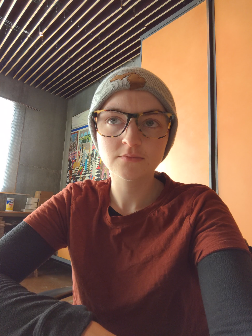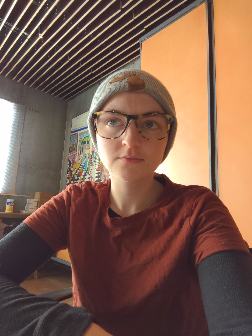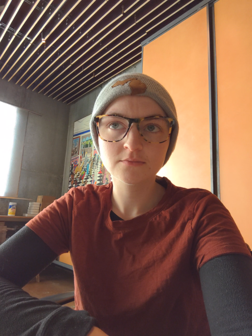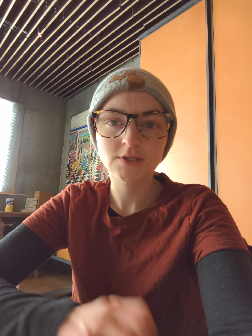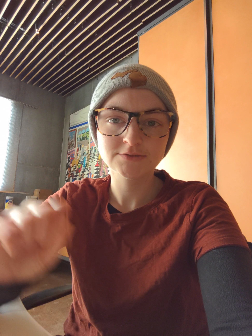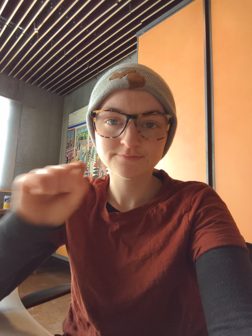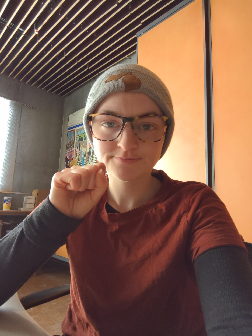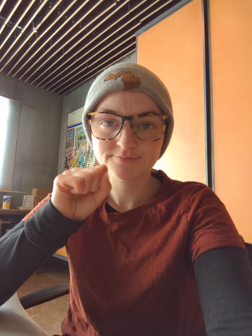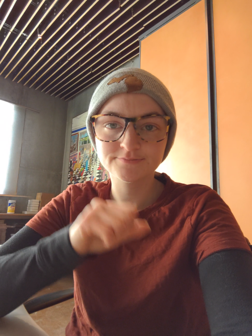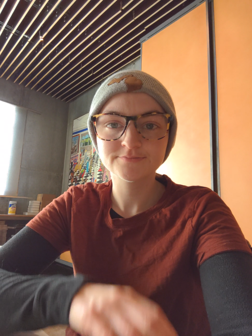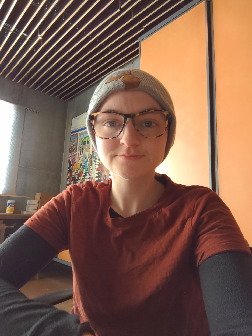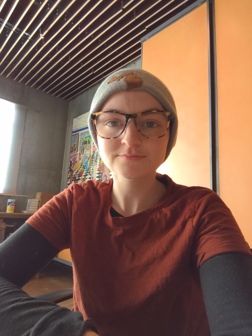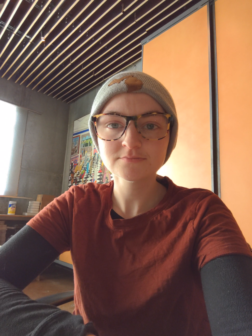carrot